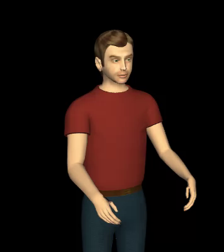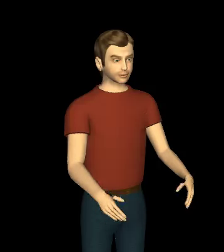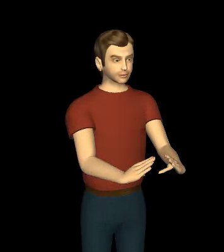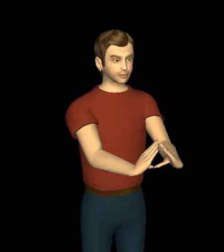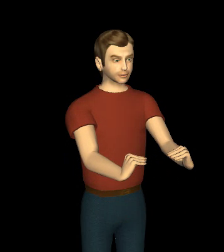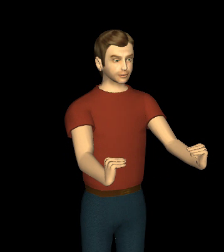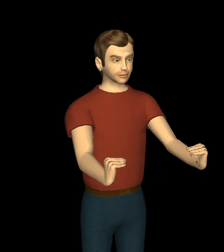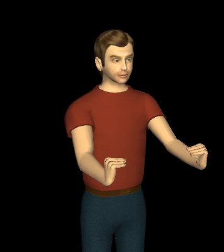هادئ